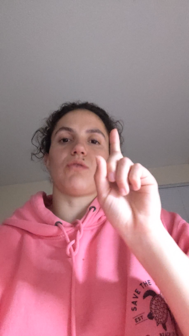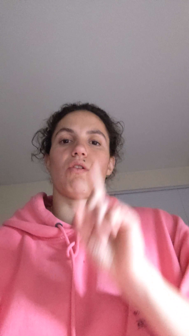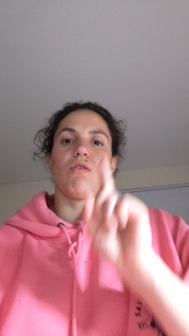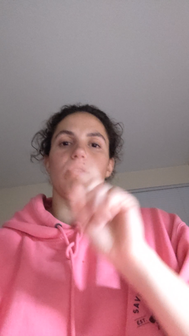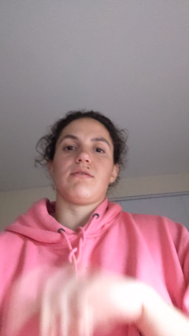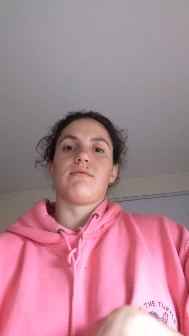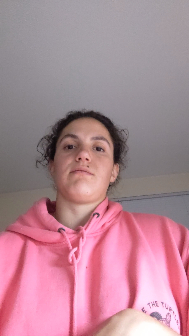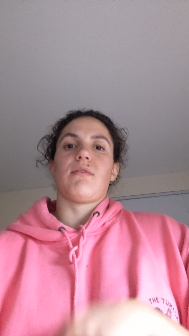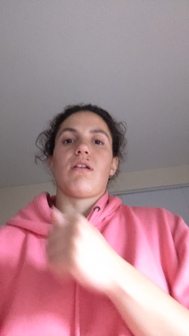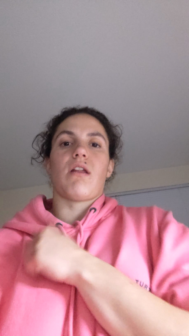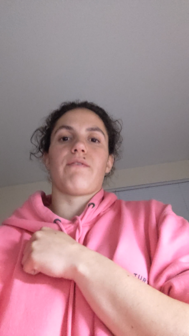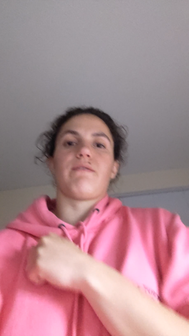love